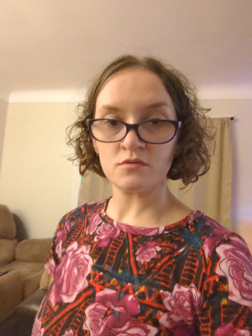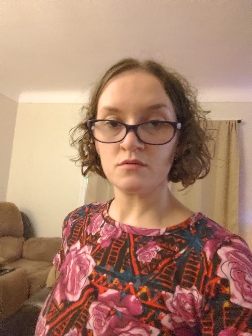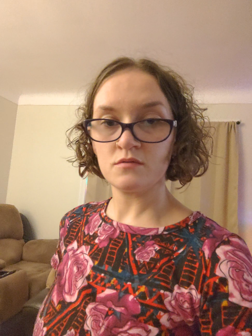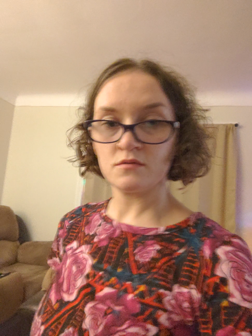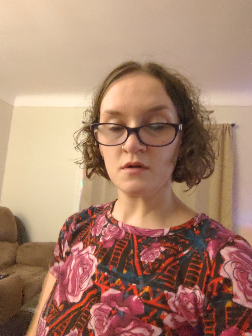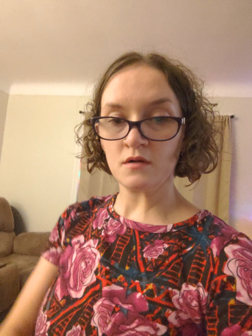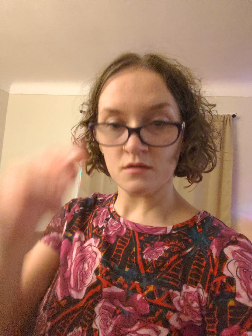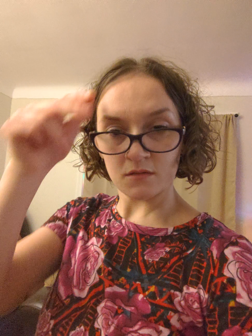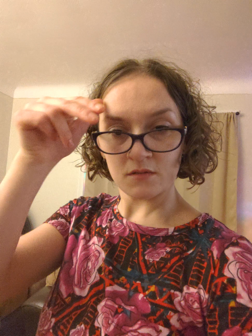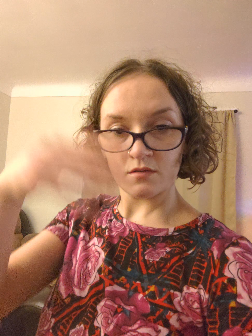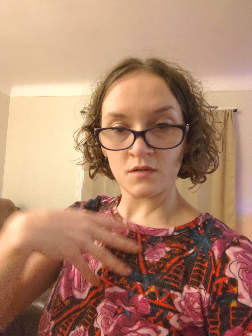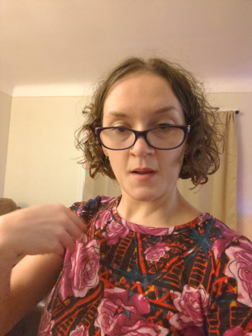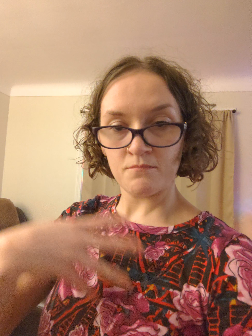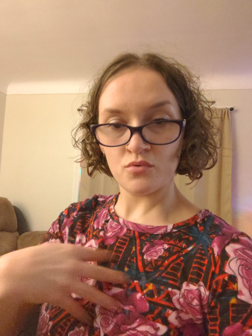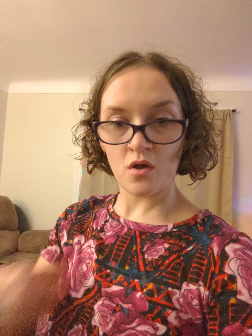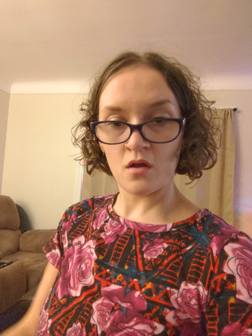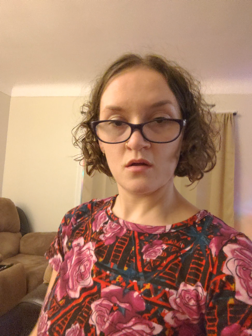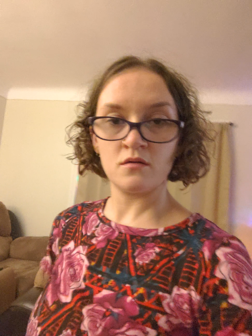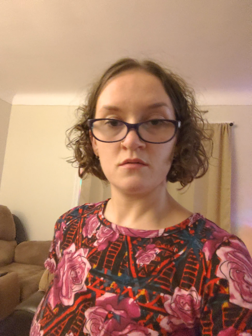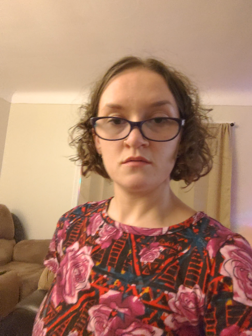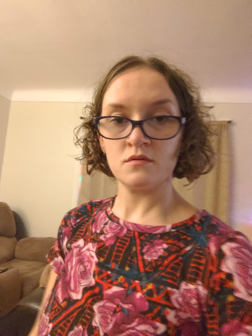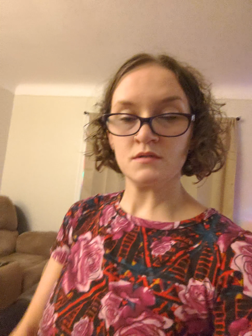zebra